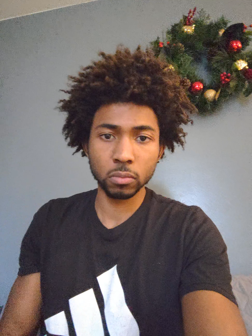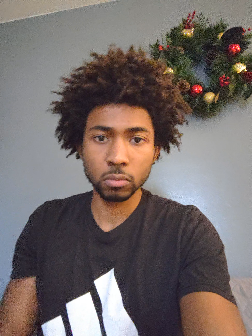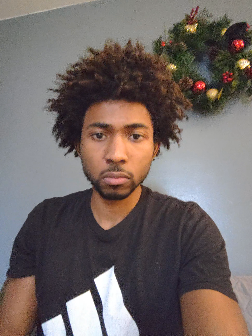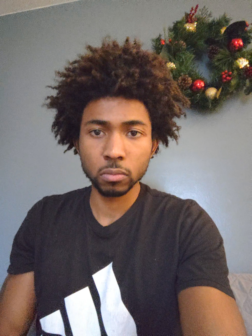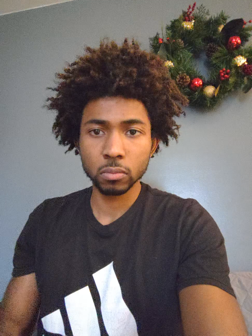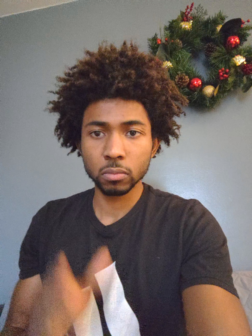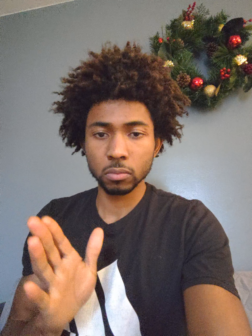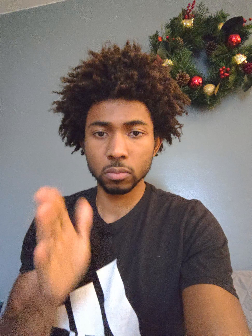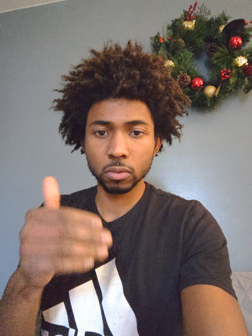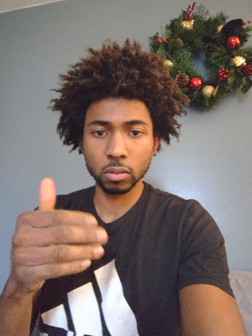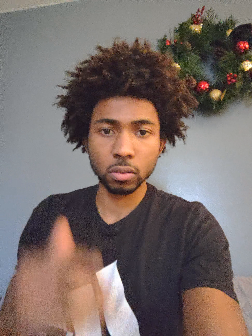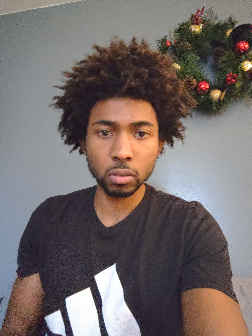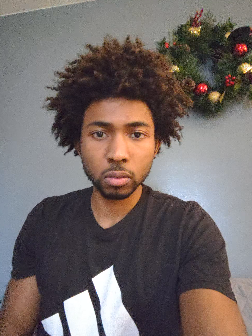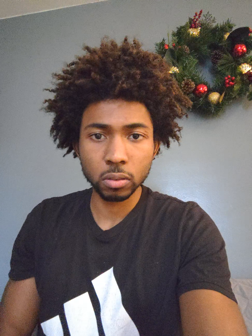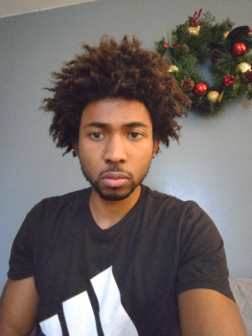room